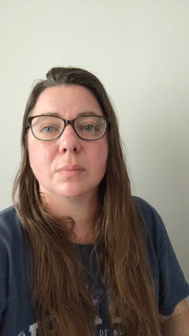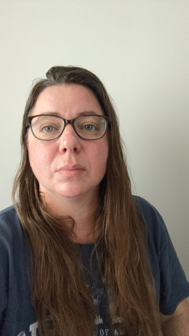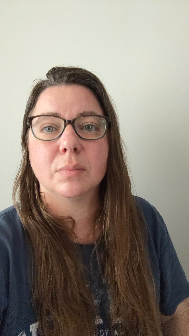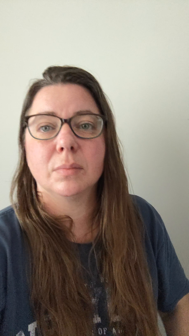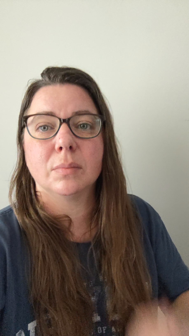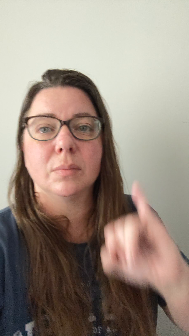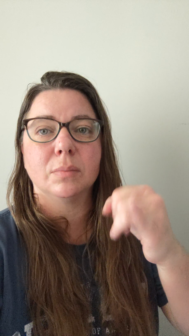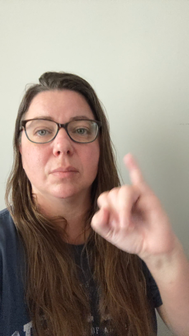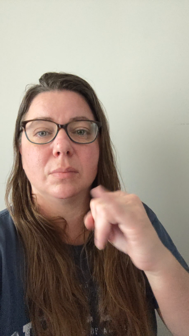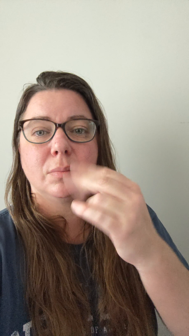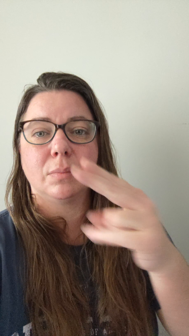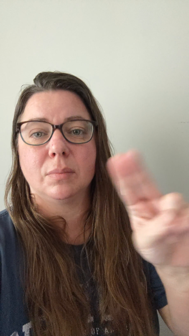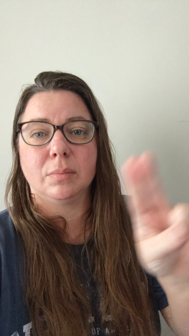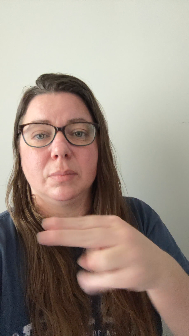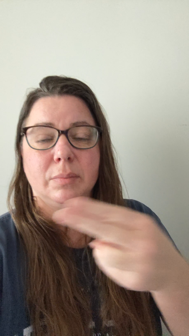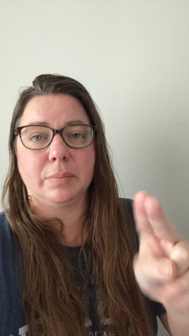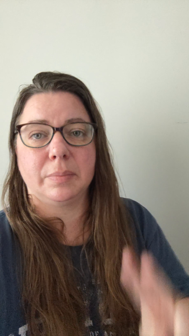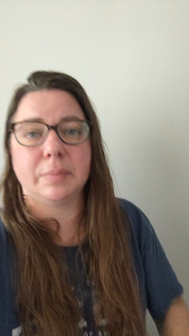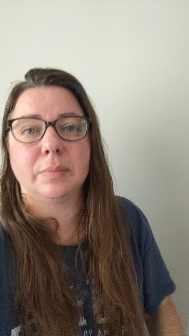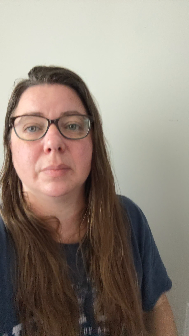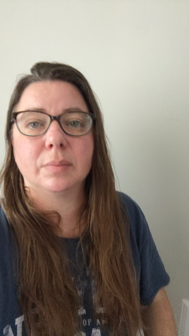jelly